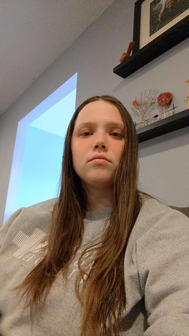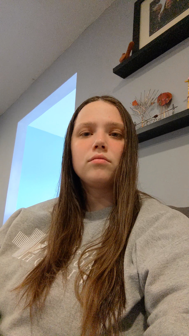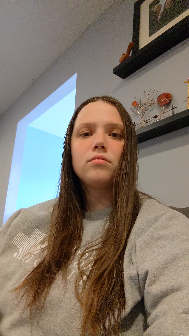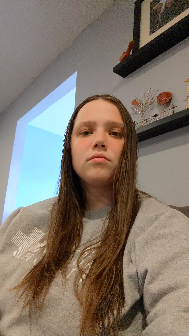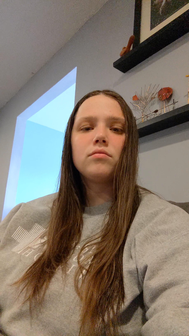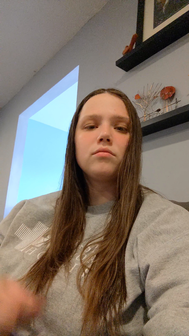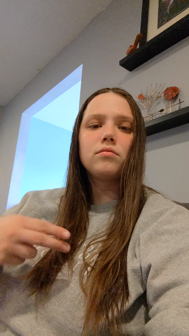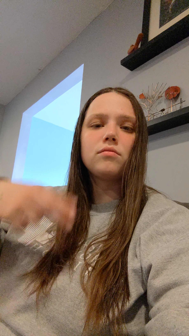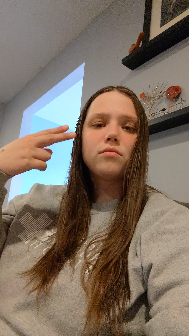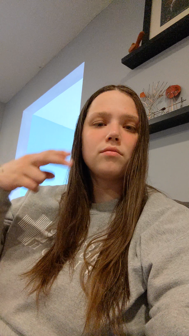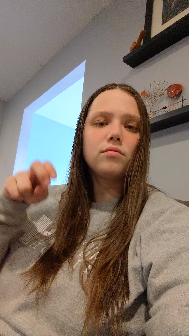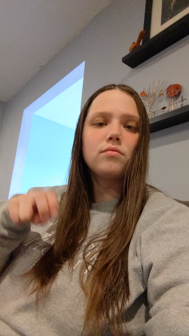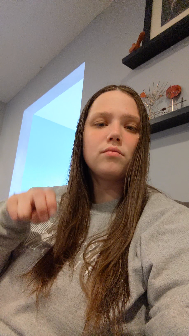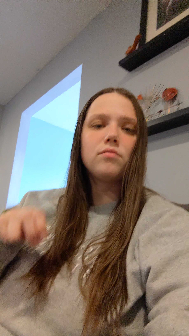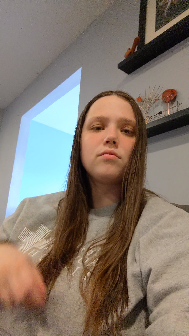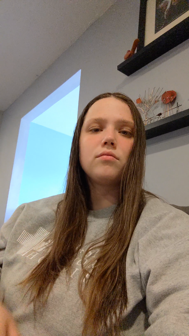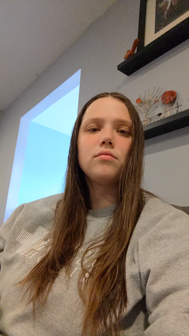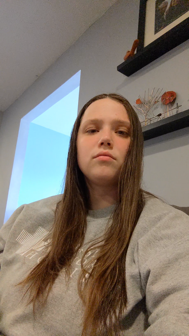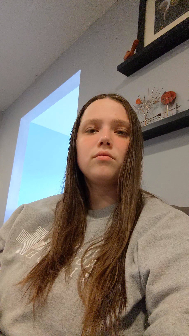high chair